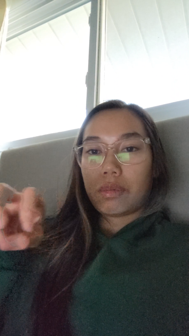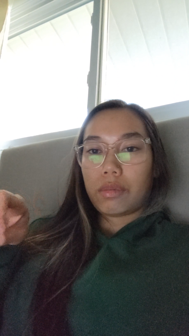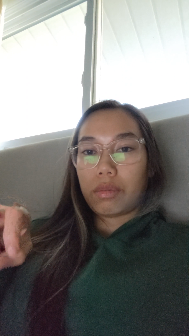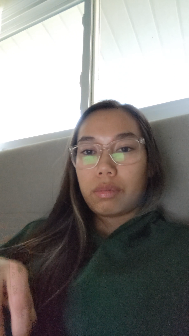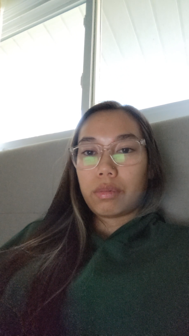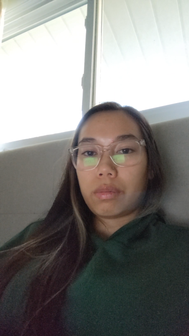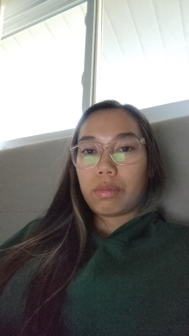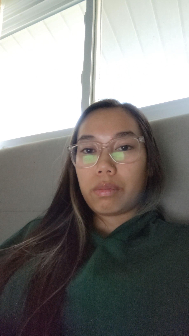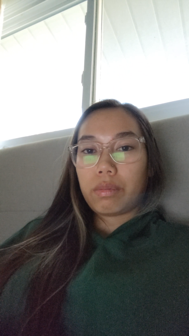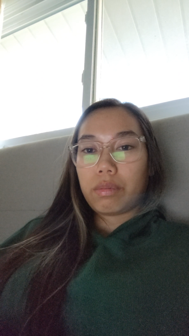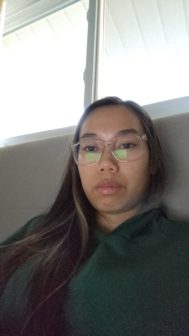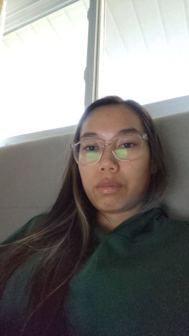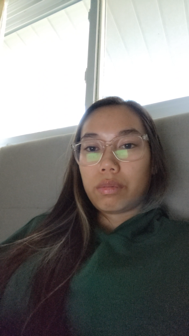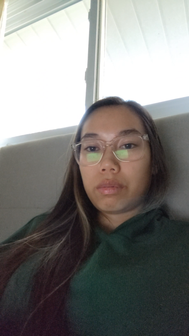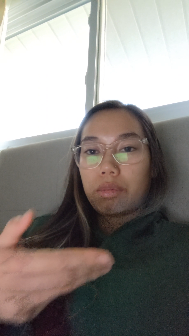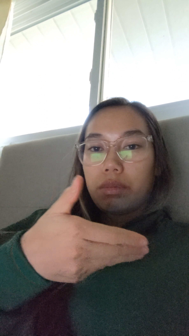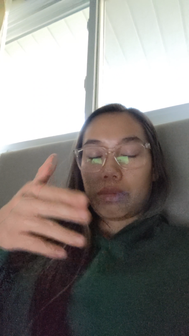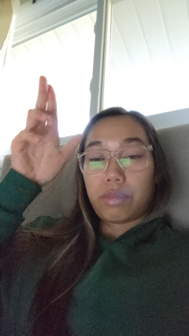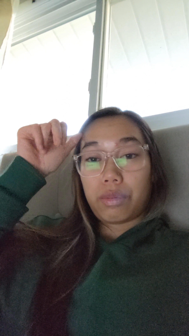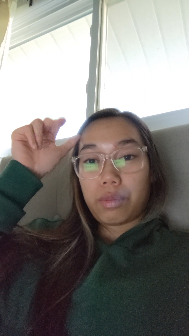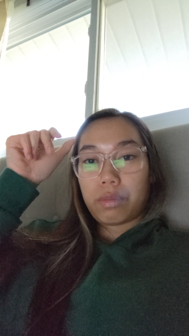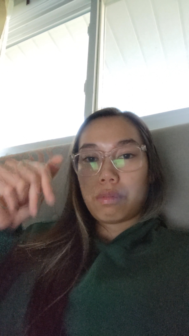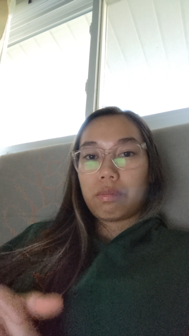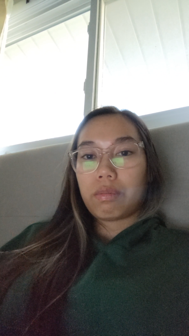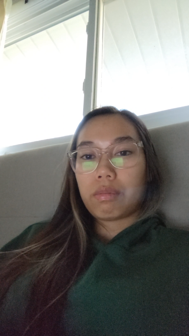pony